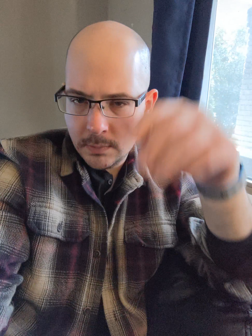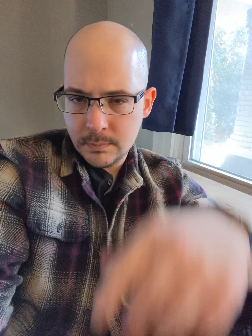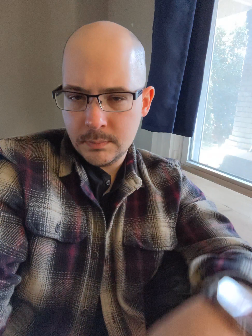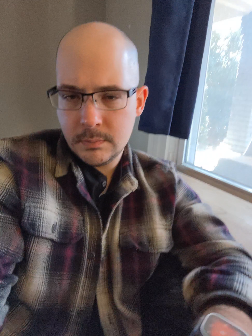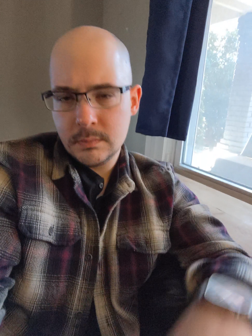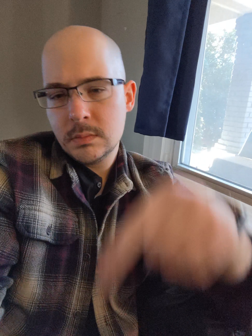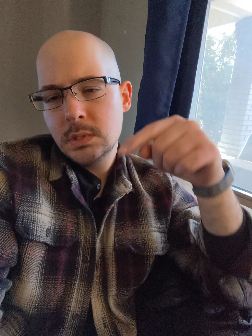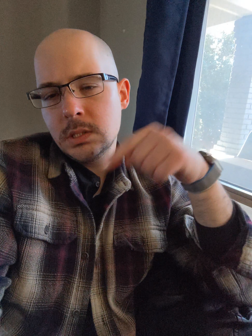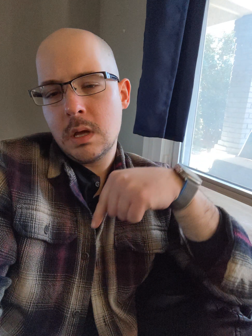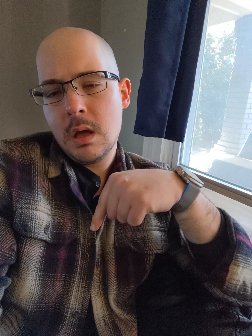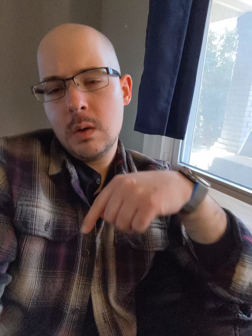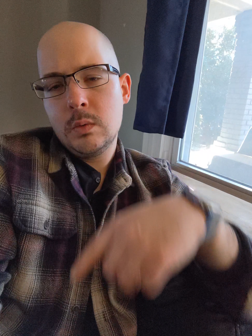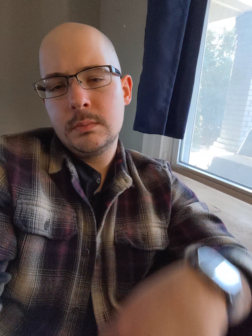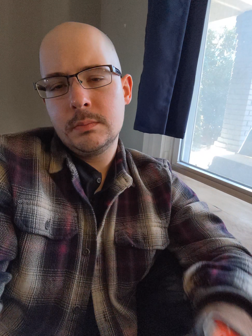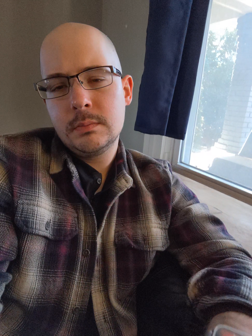down